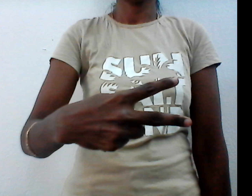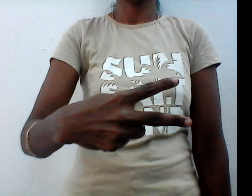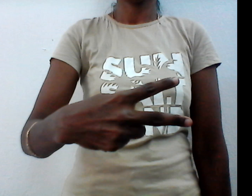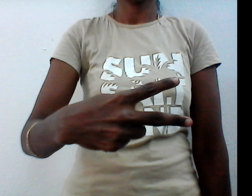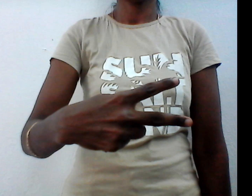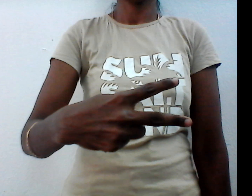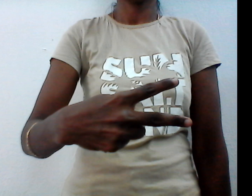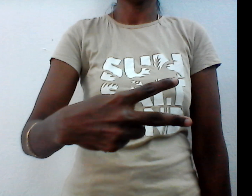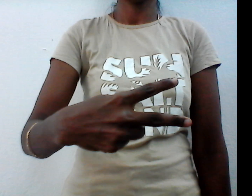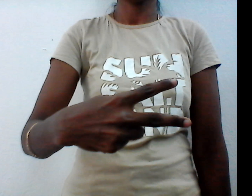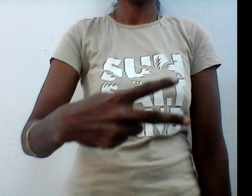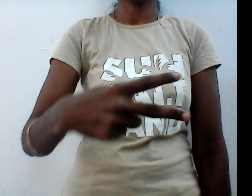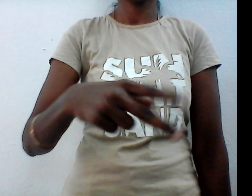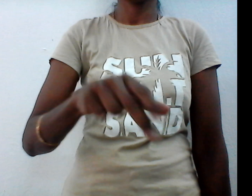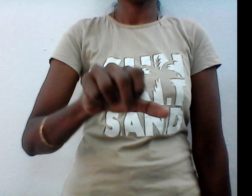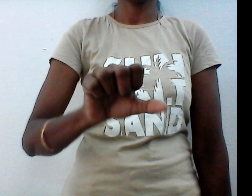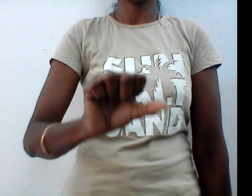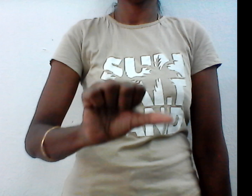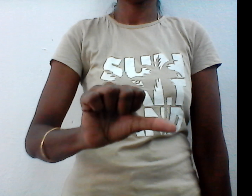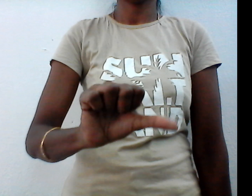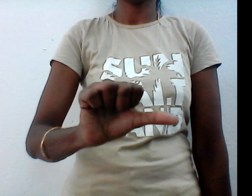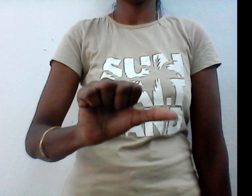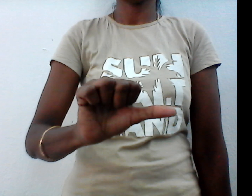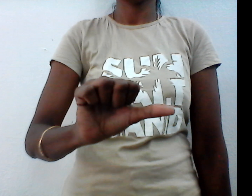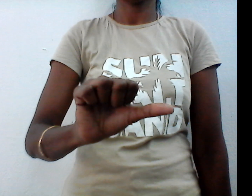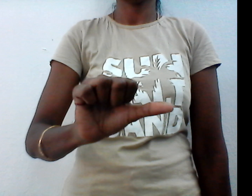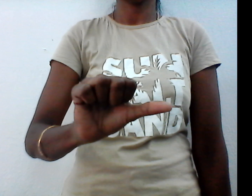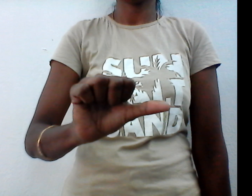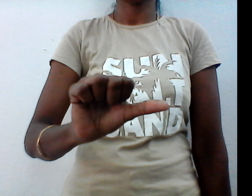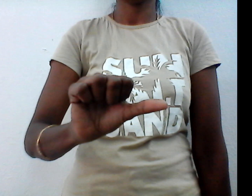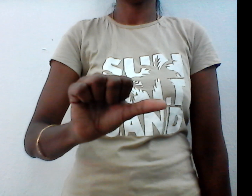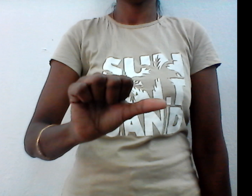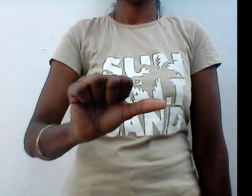ഐ